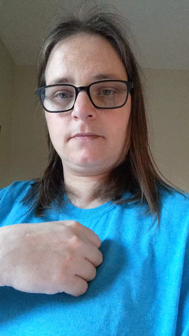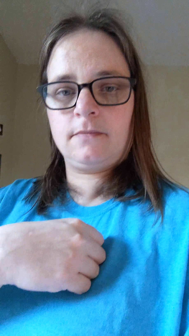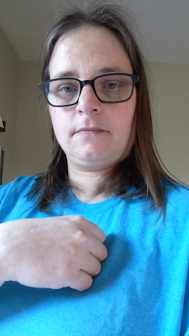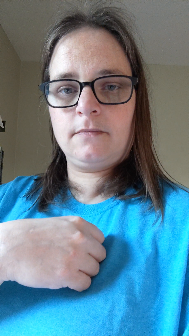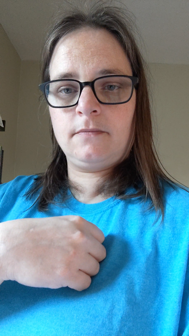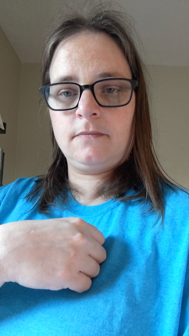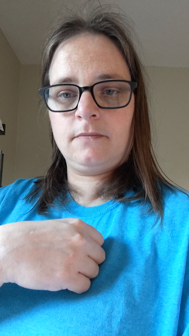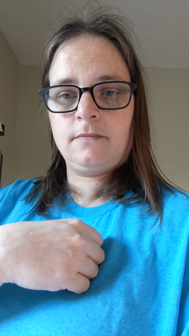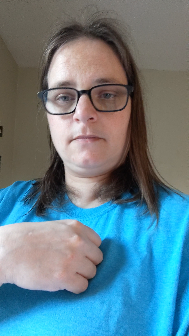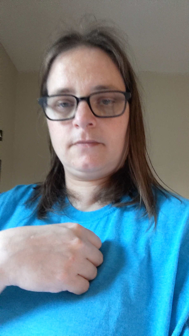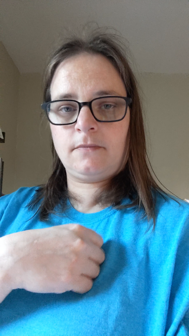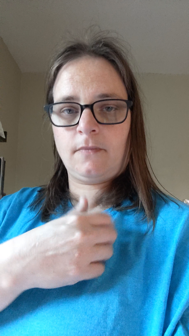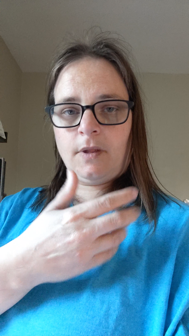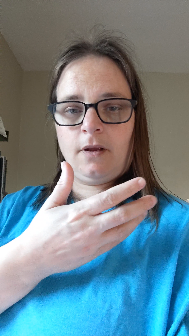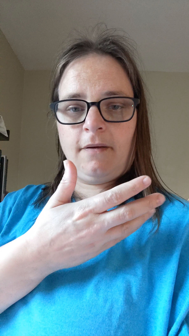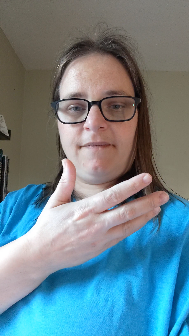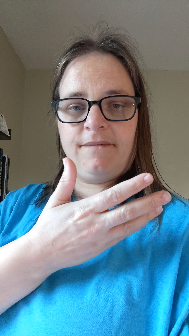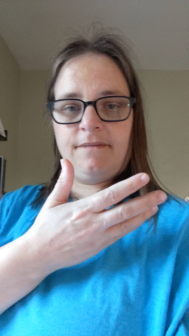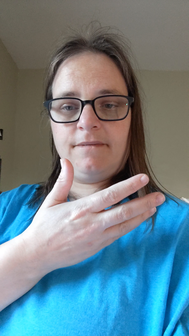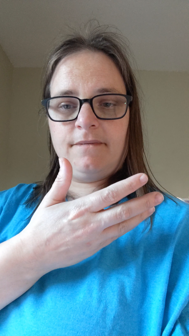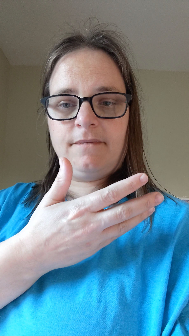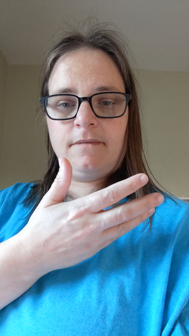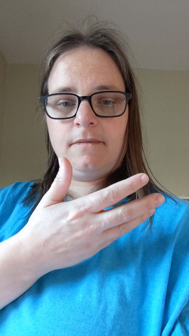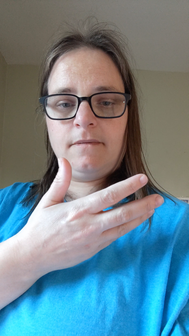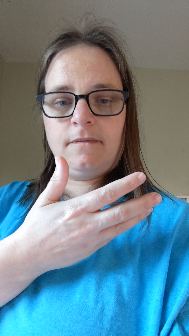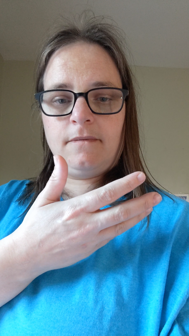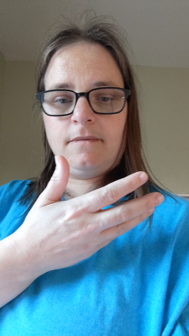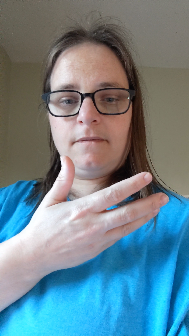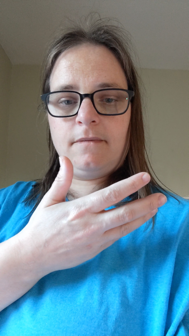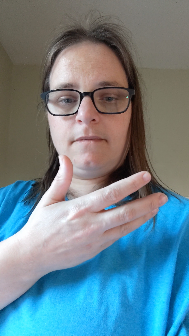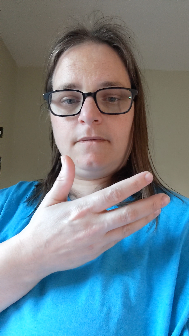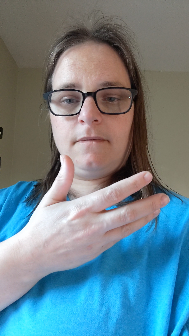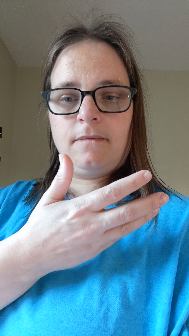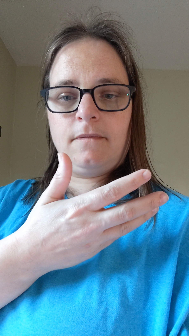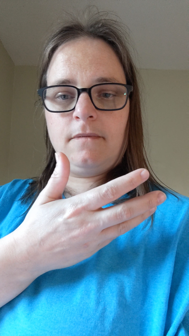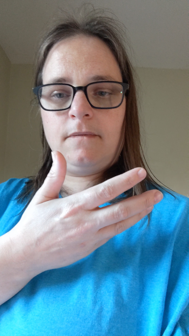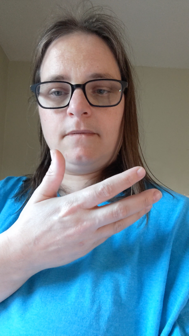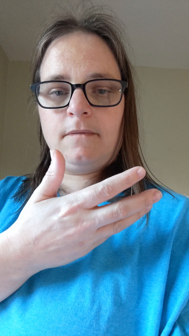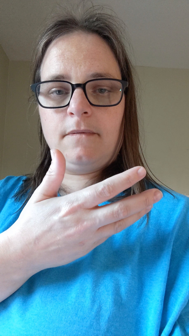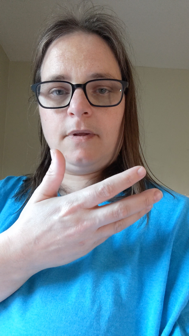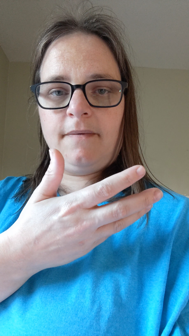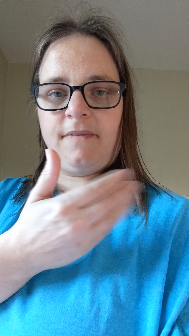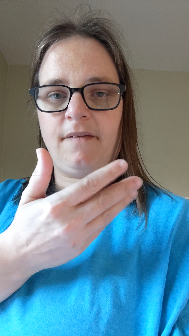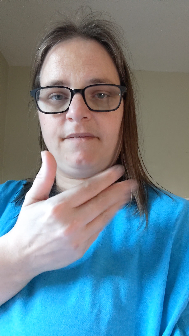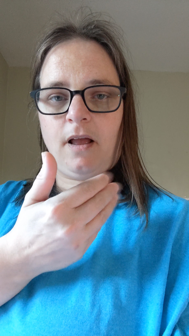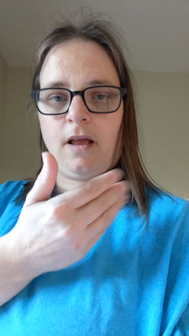butterfly